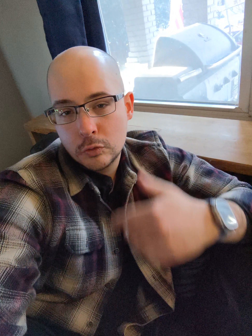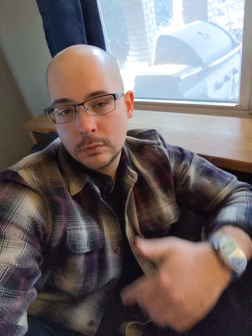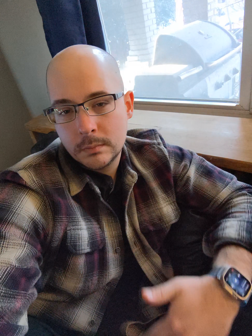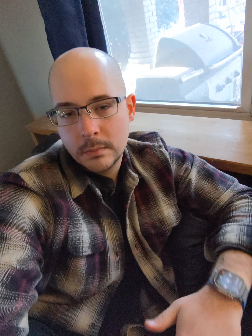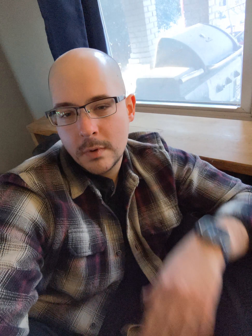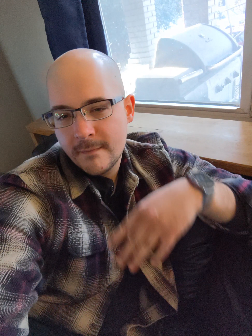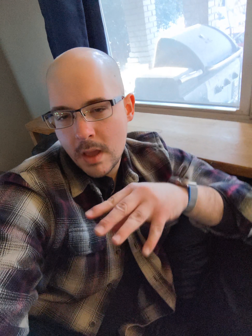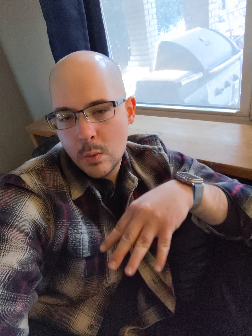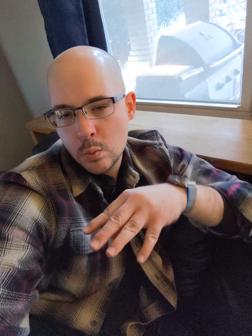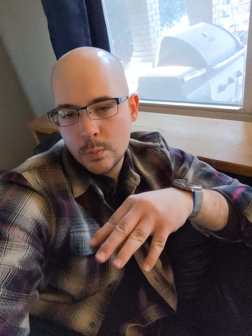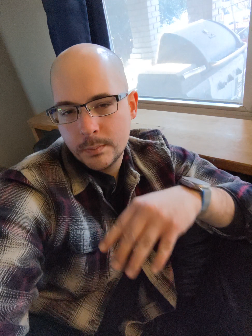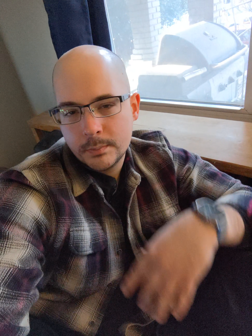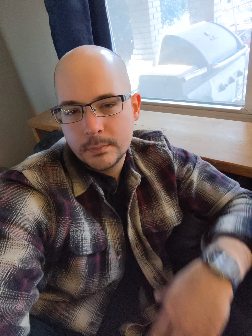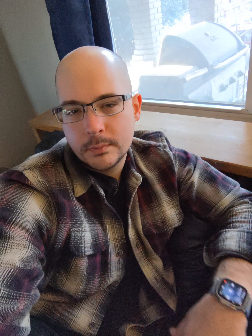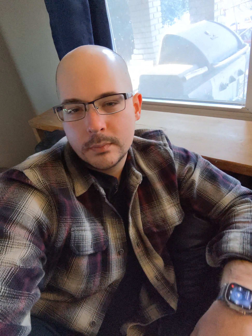vacuum